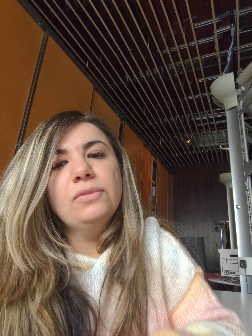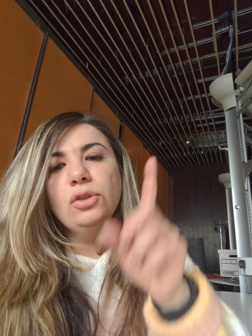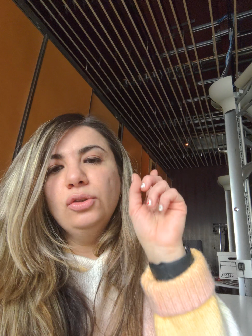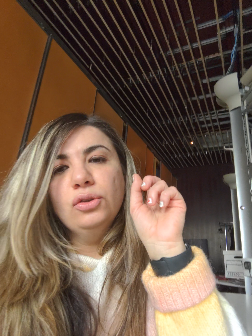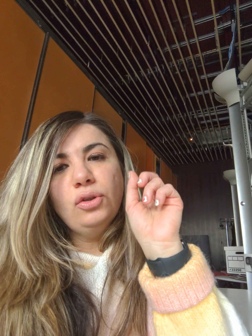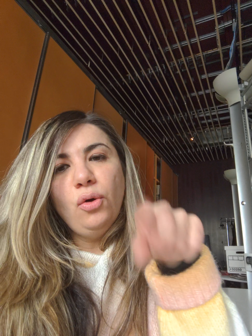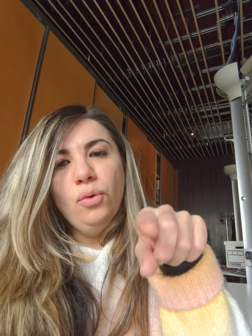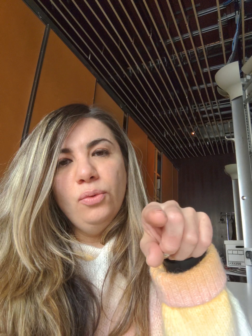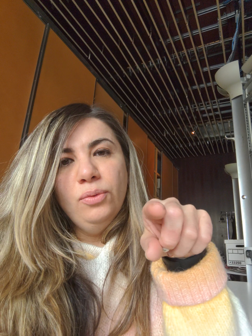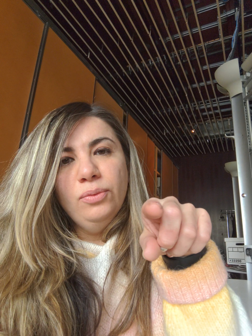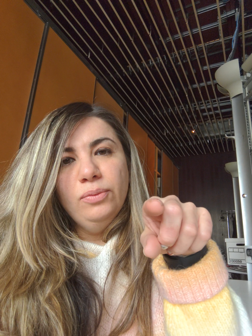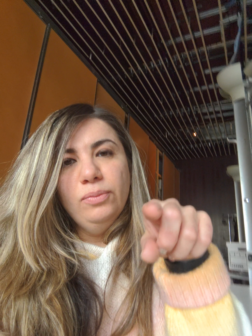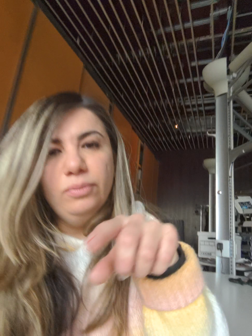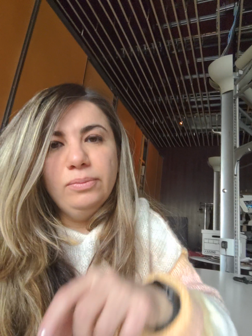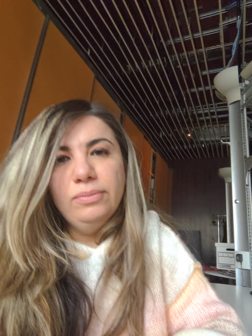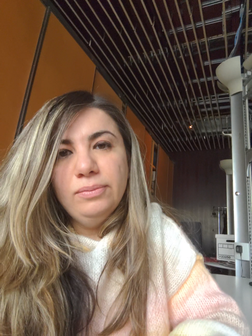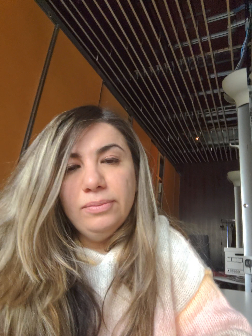go